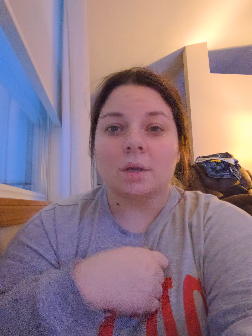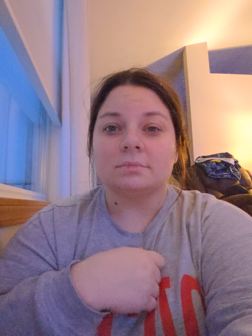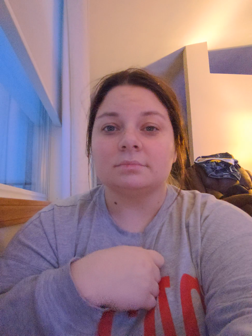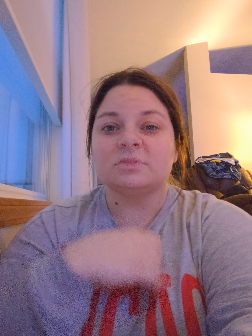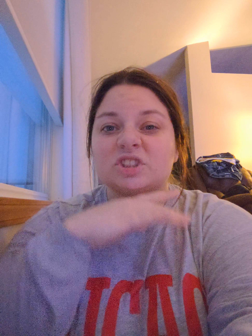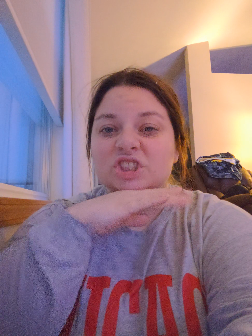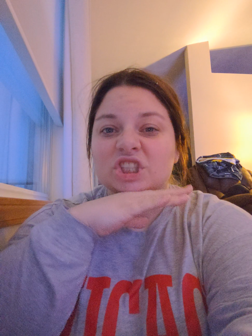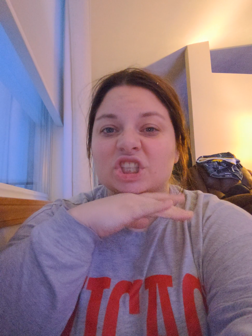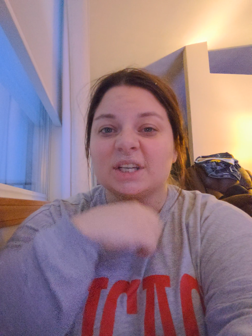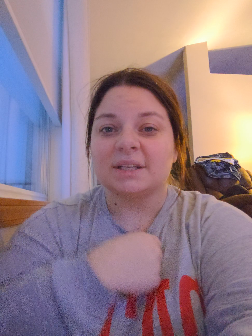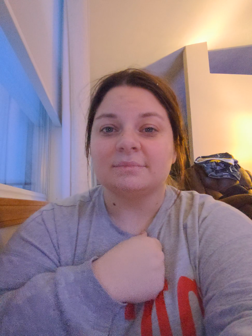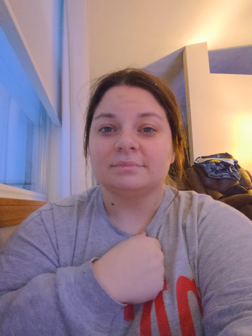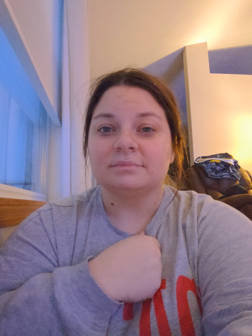dirty